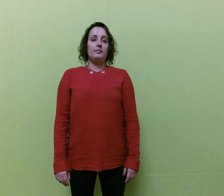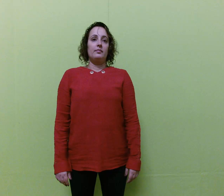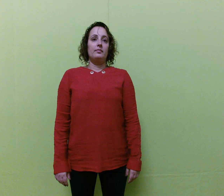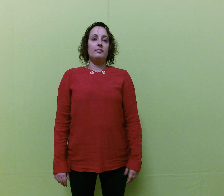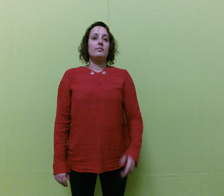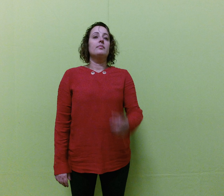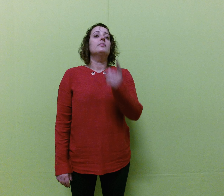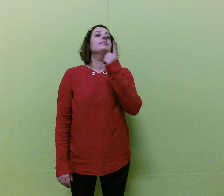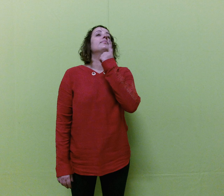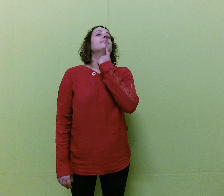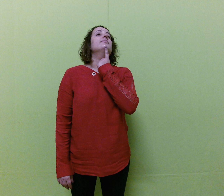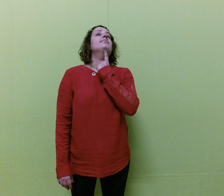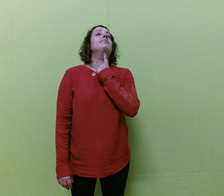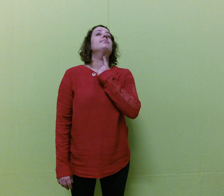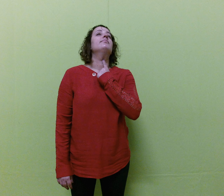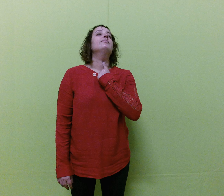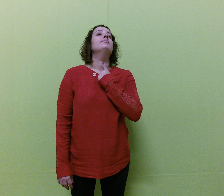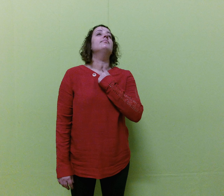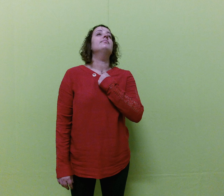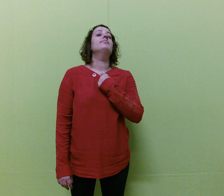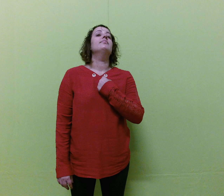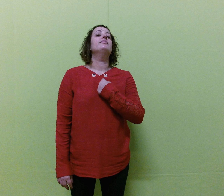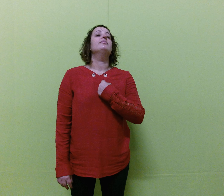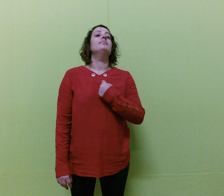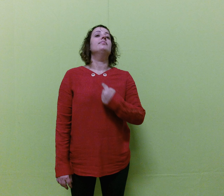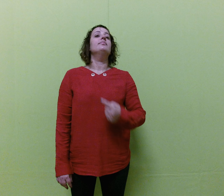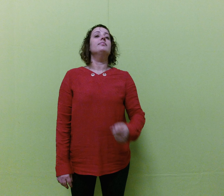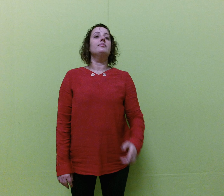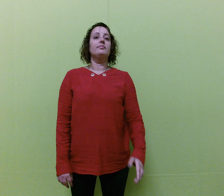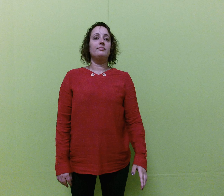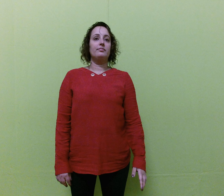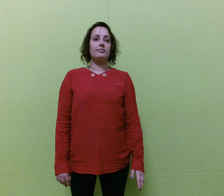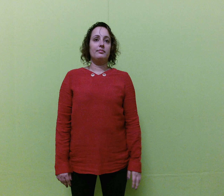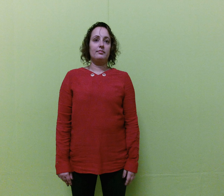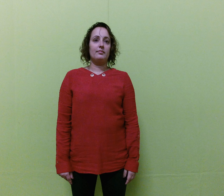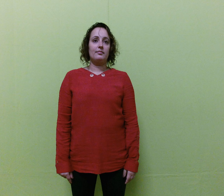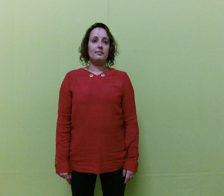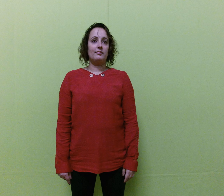vontade